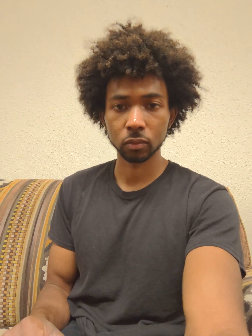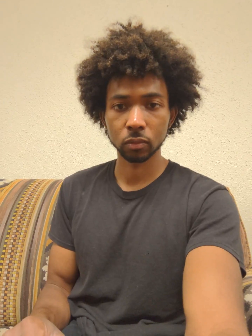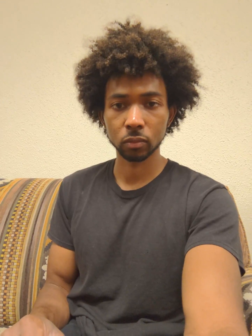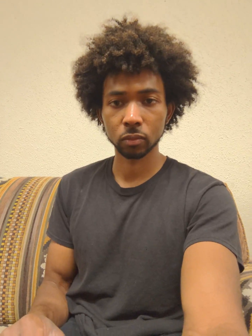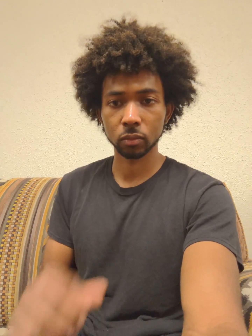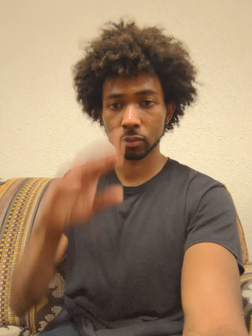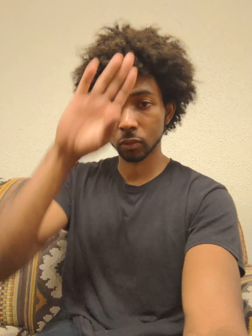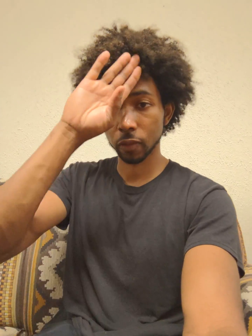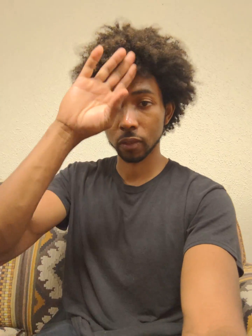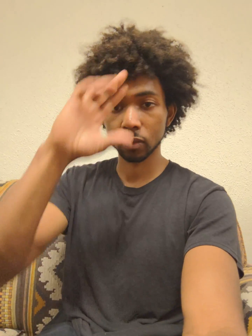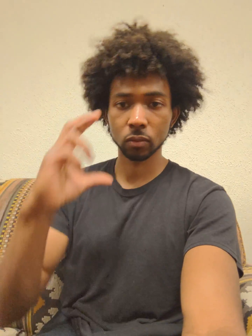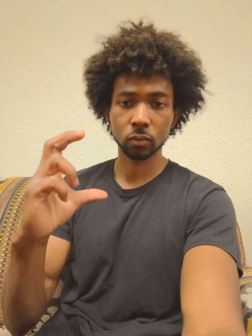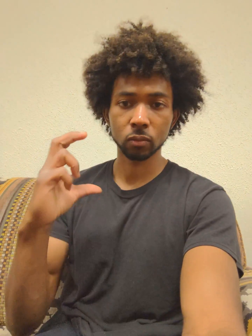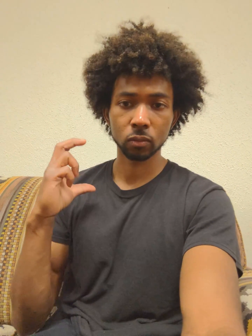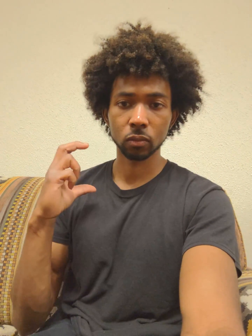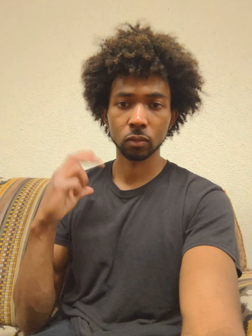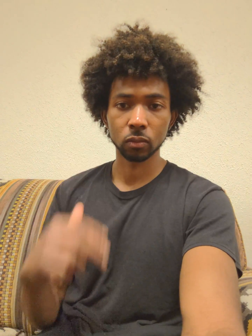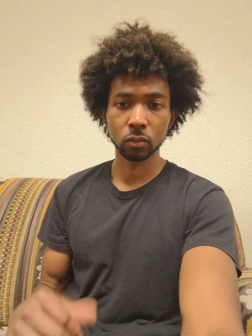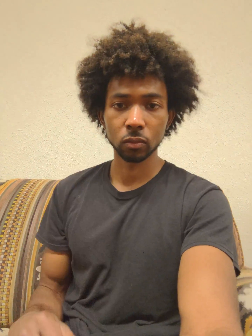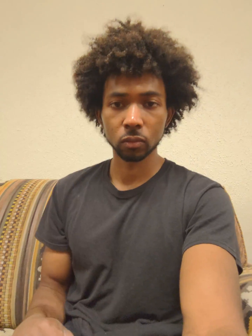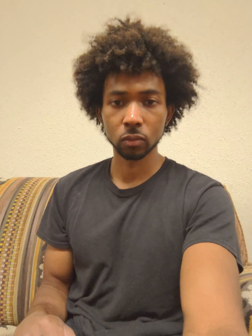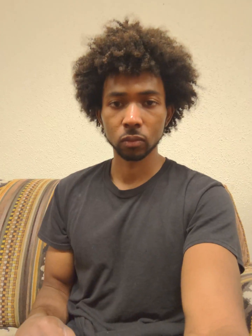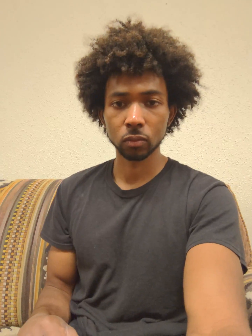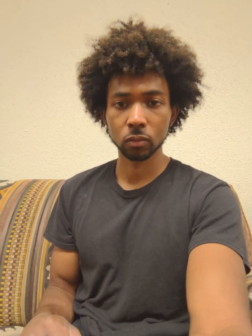fire truck